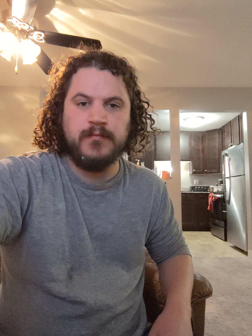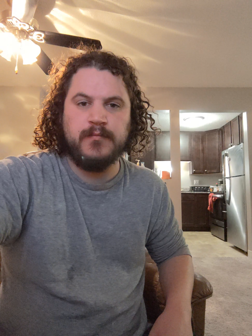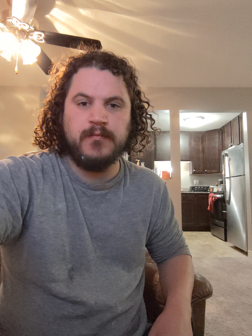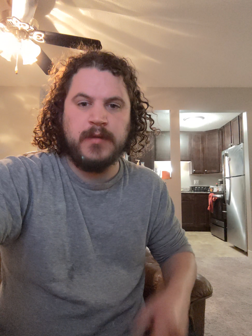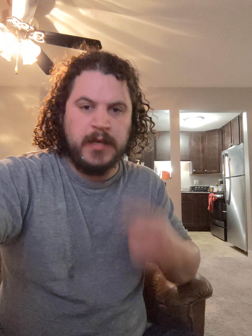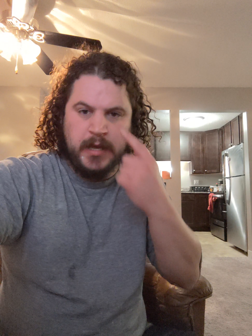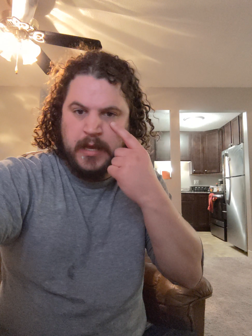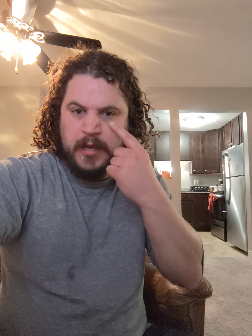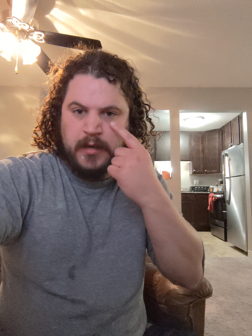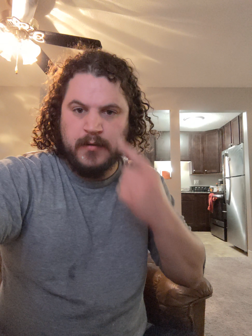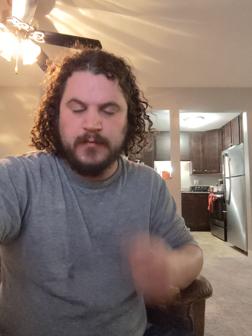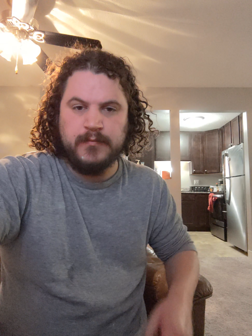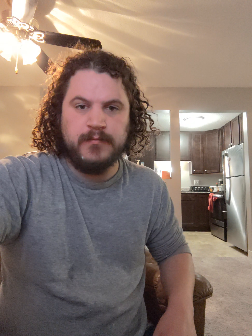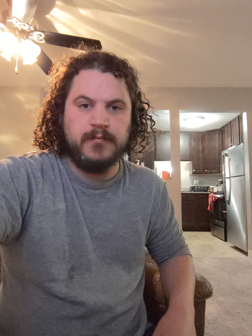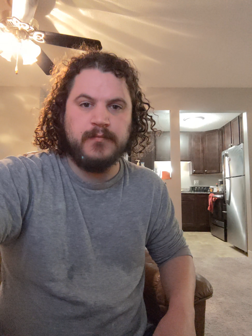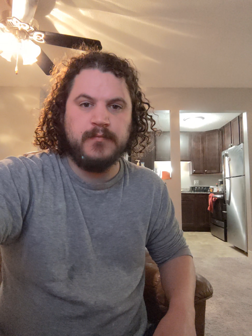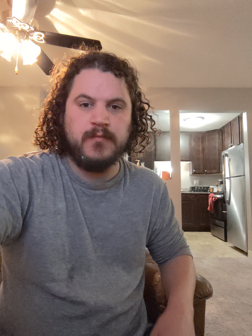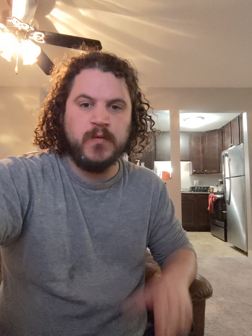eye